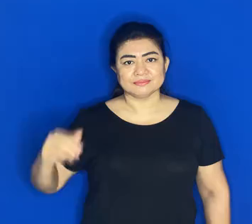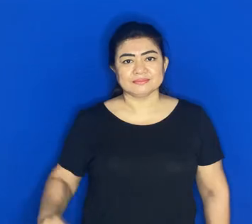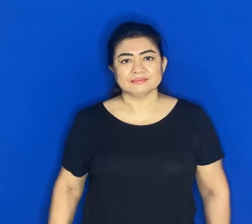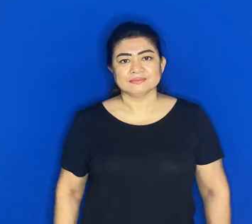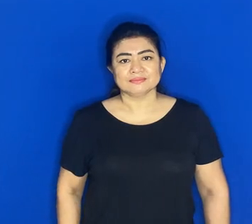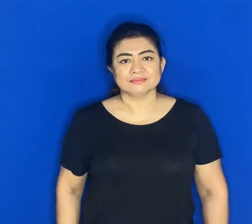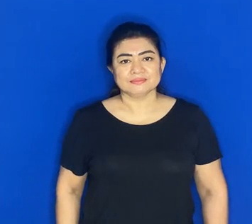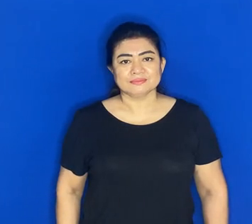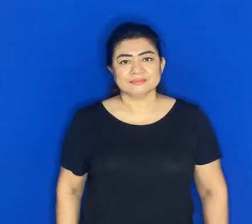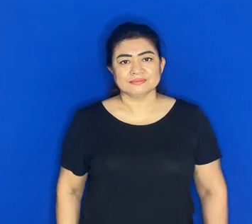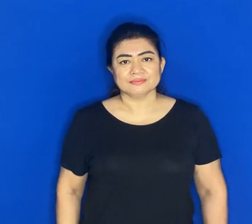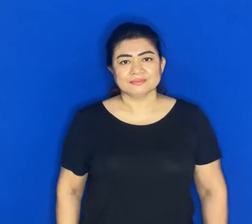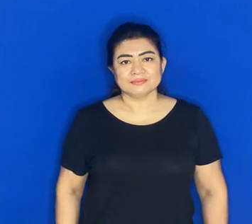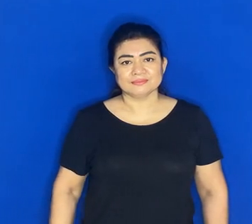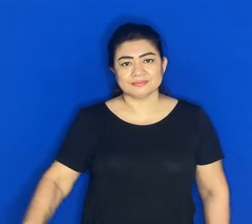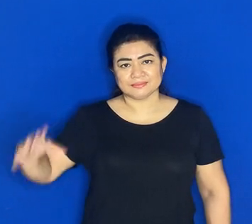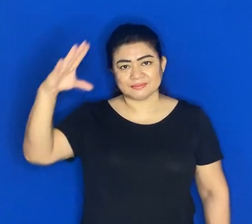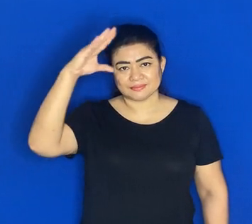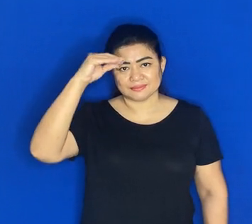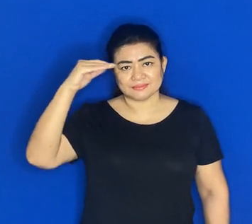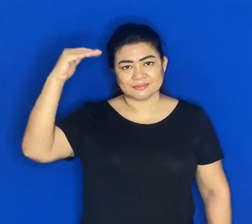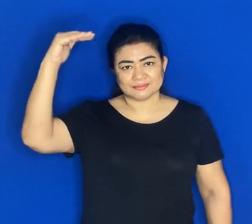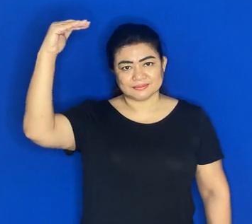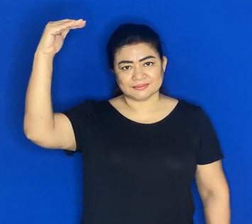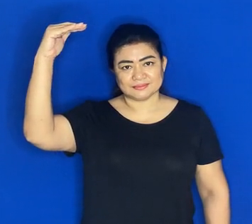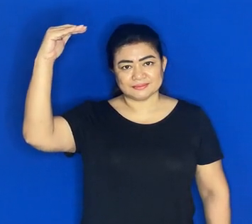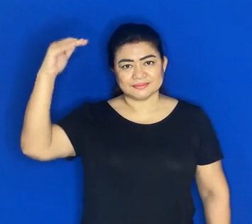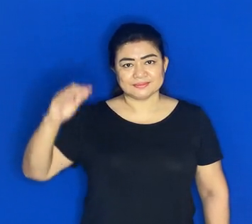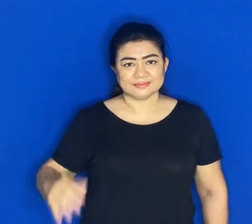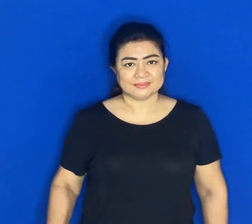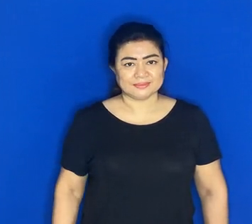man